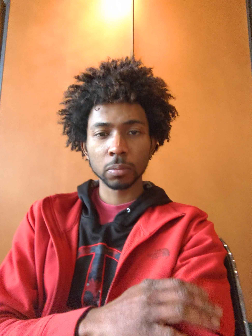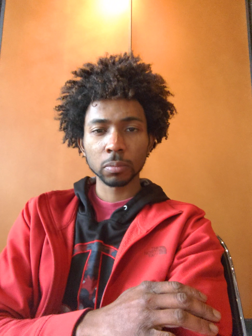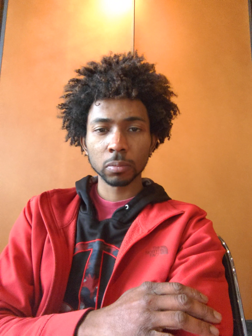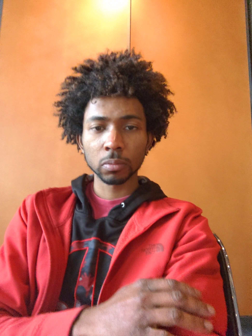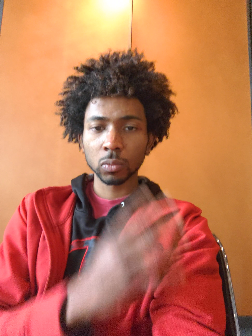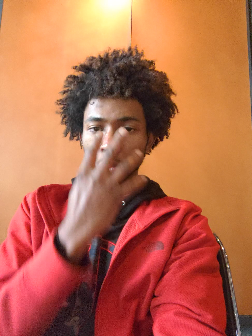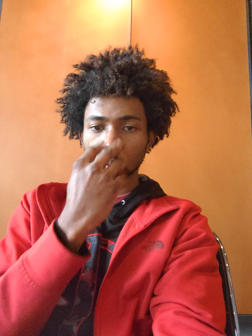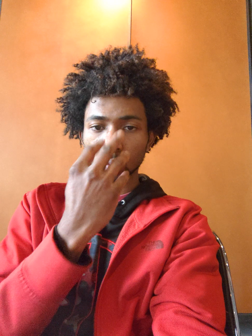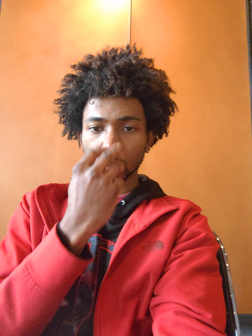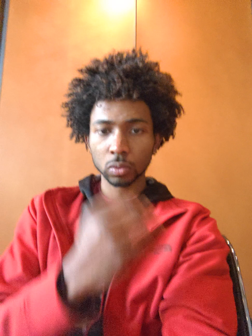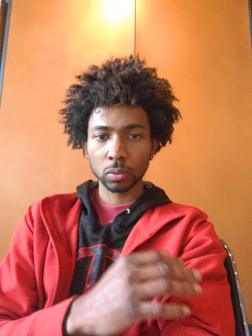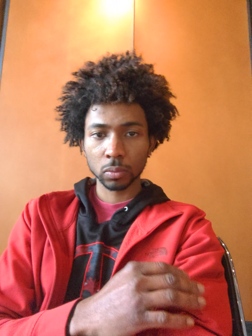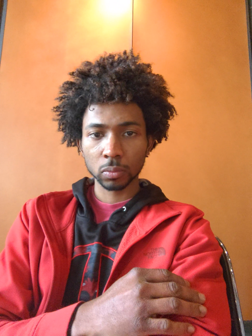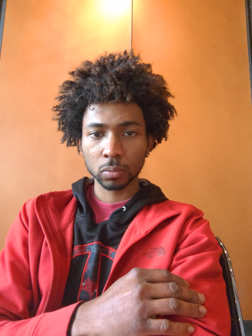wolf